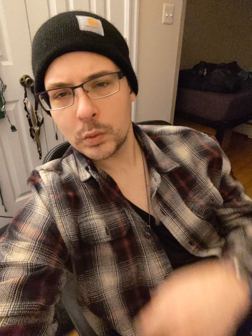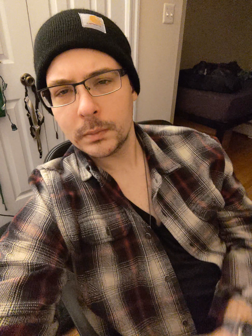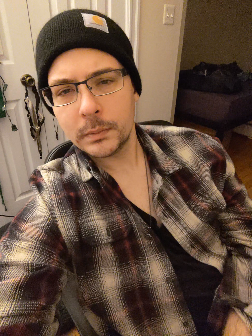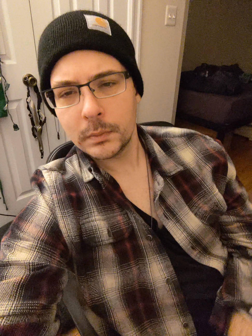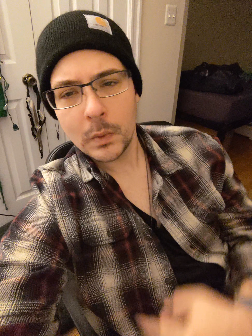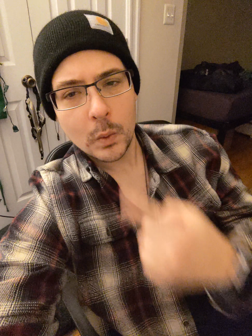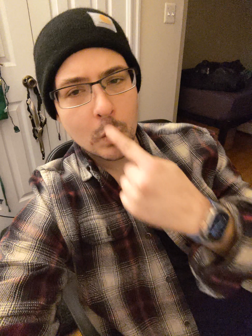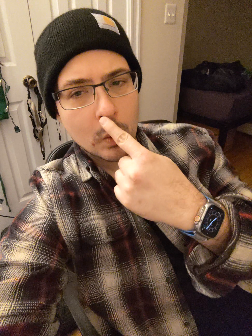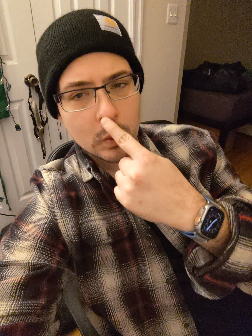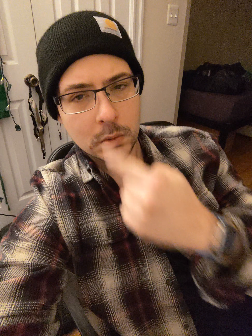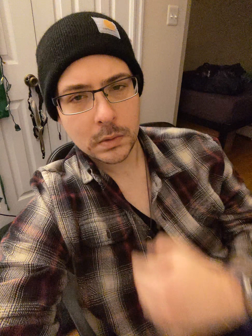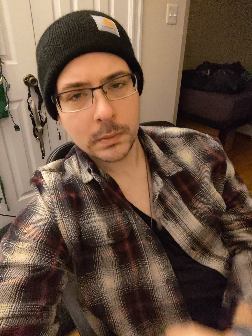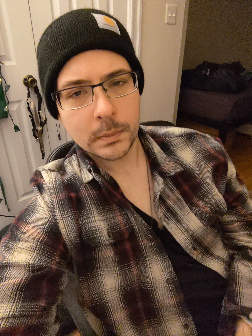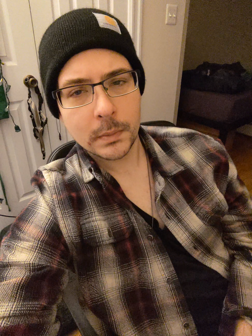nose